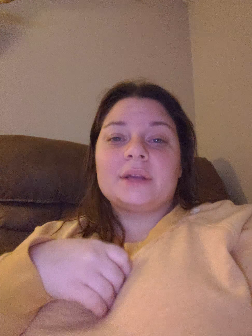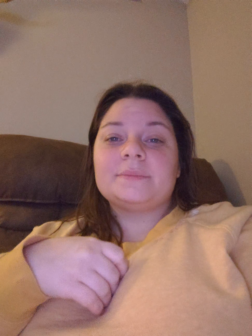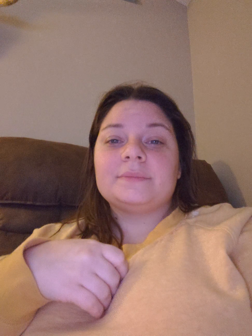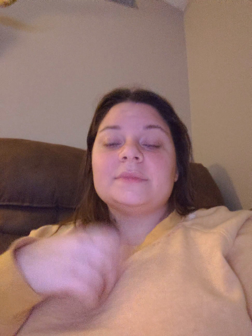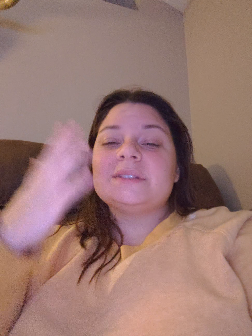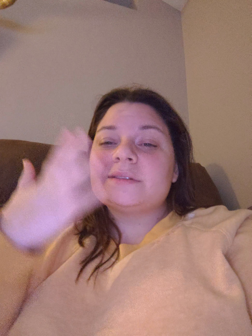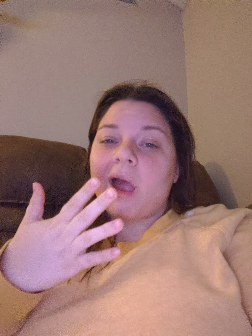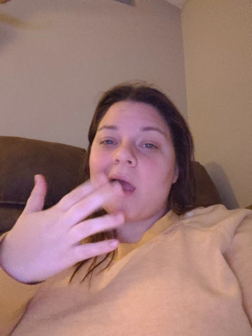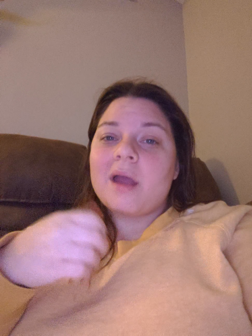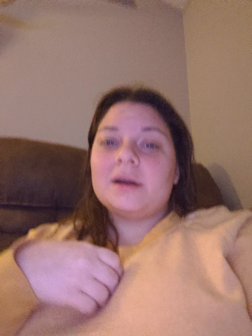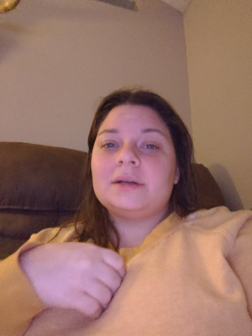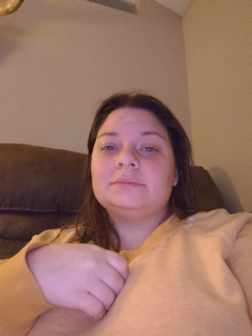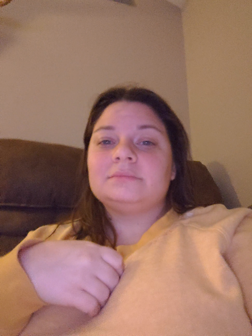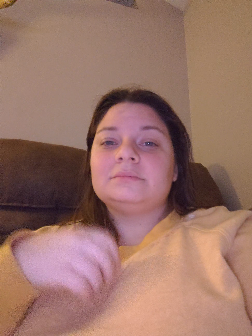sad